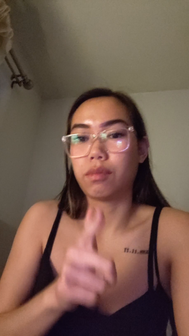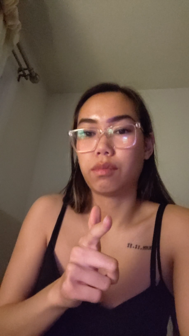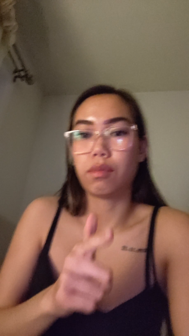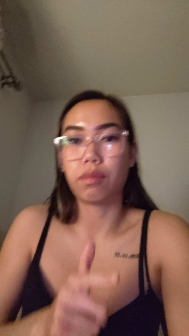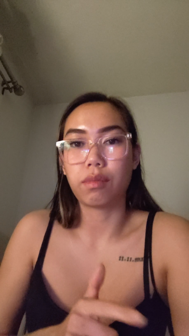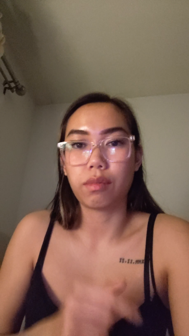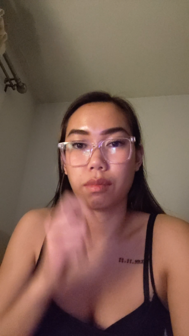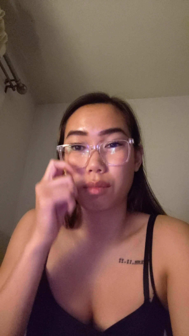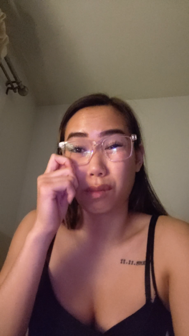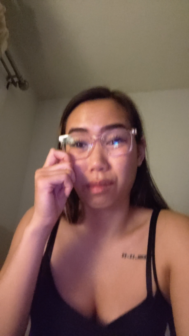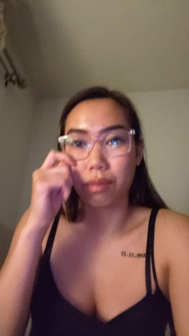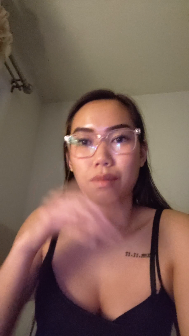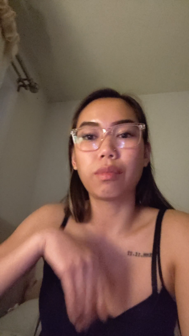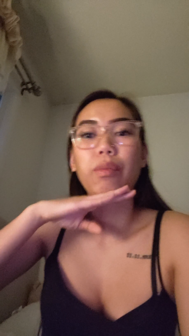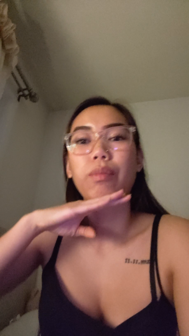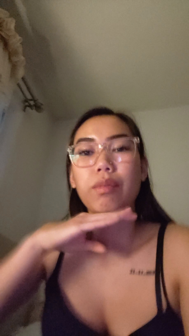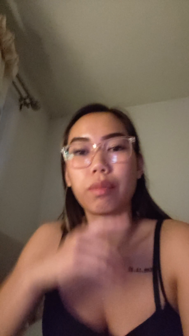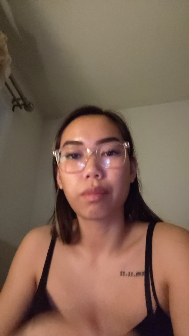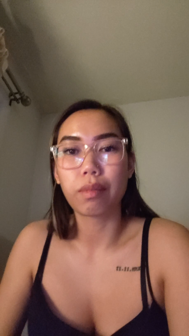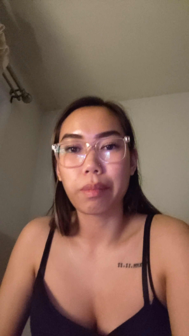full